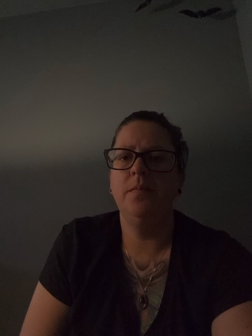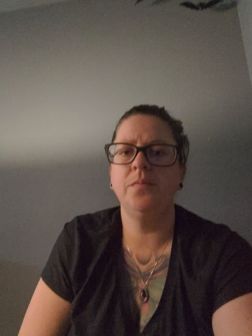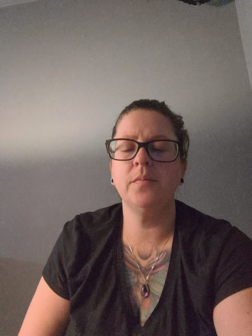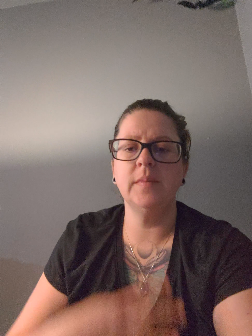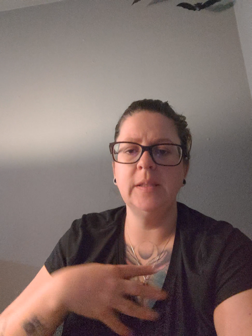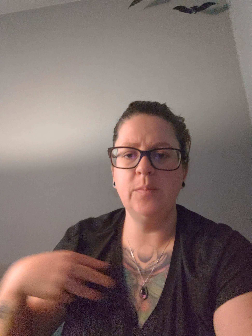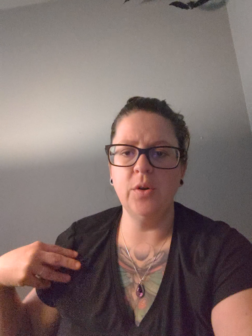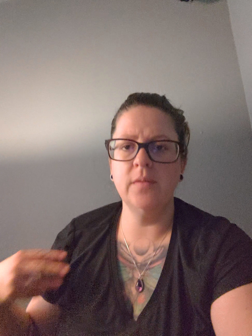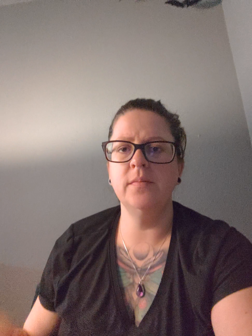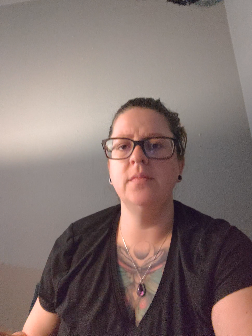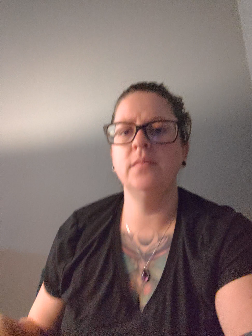zebra